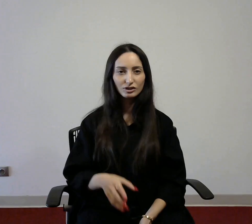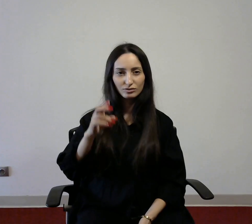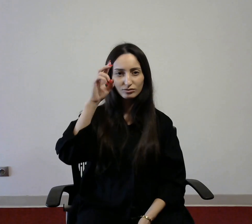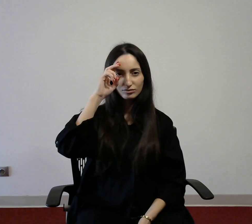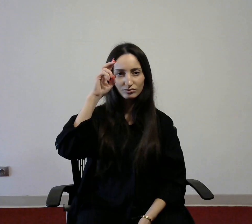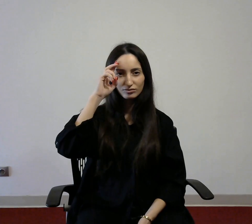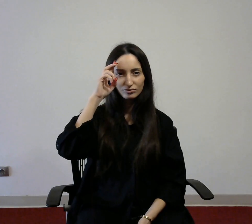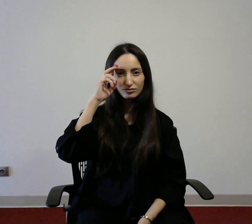dövlət